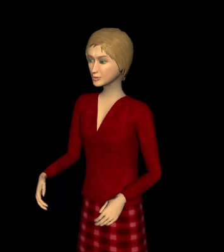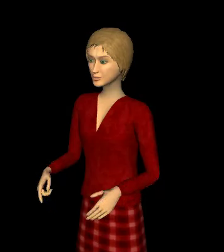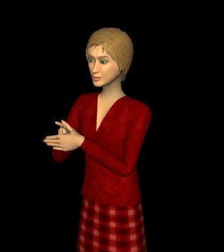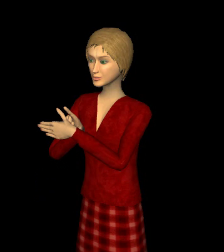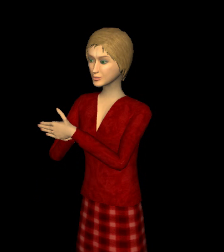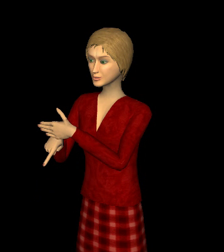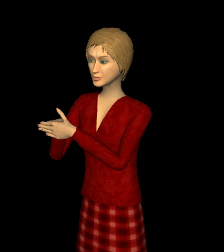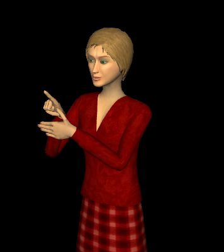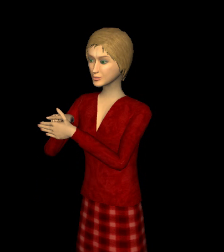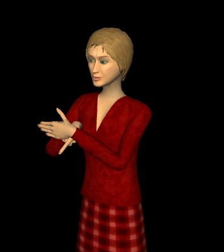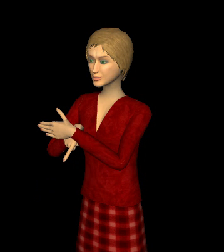يلغي